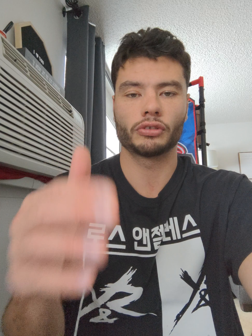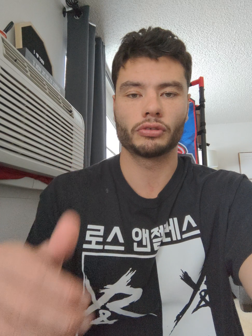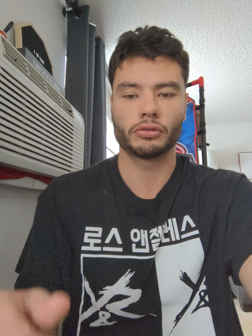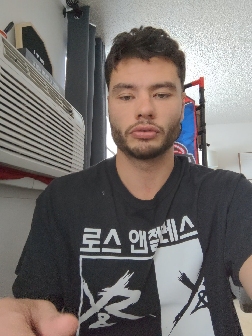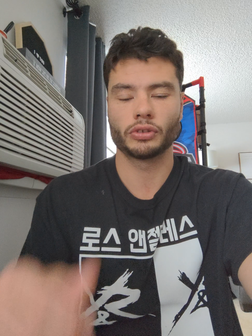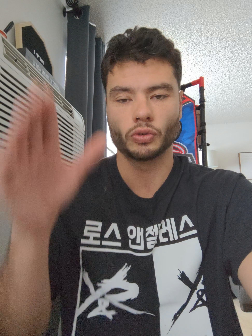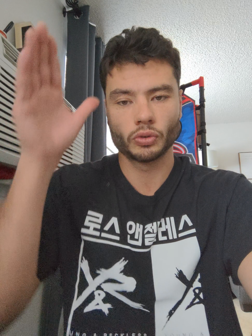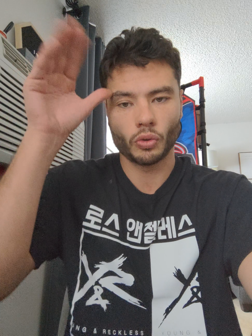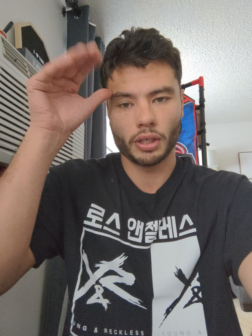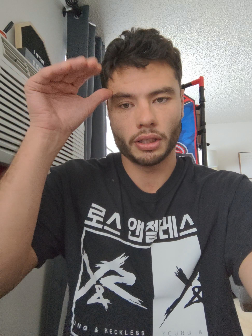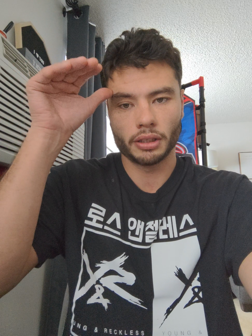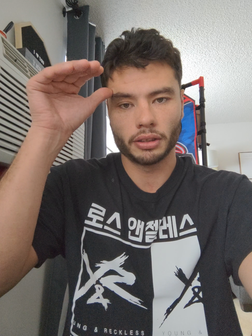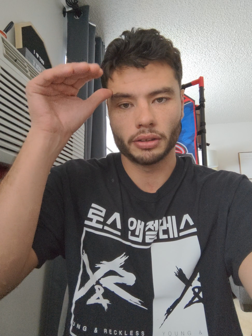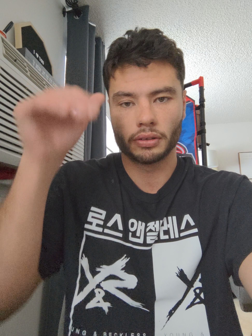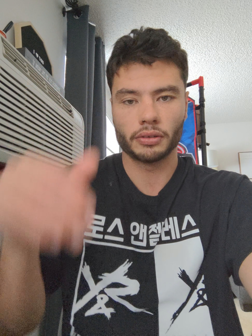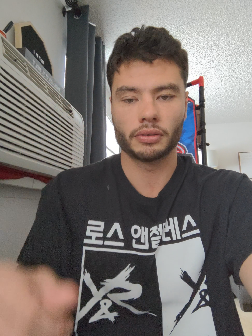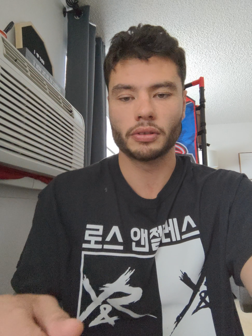donkey